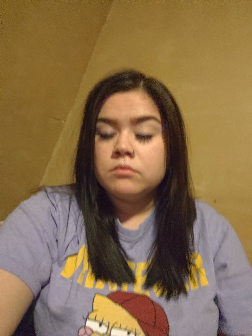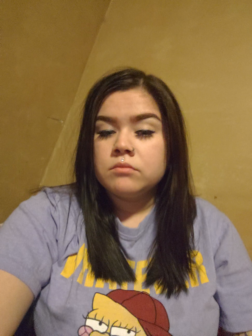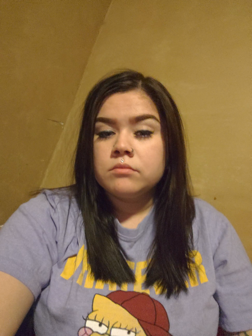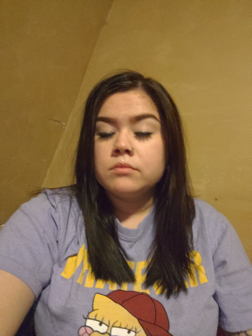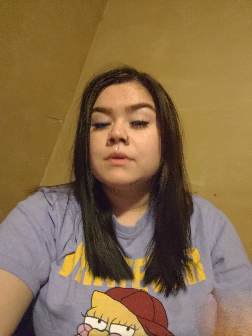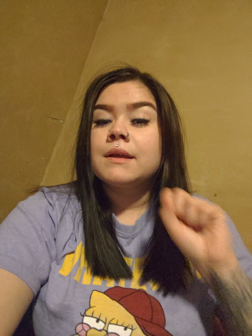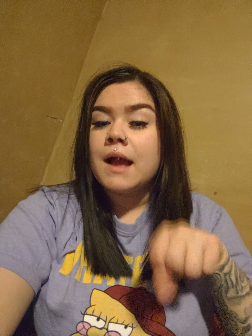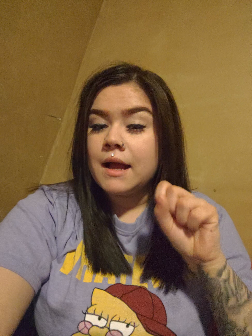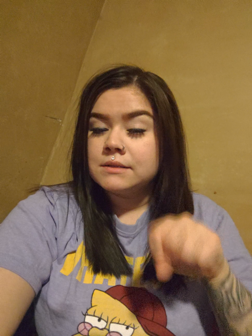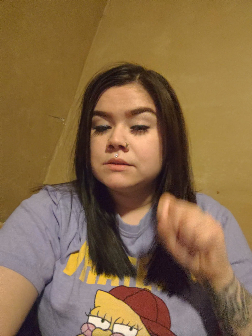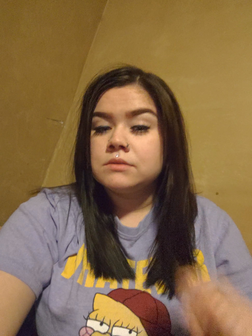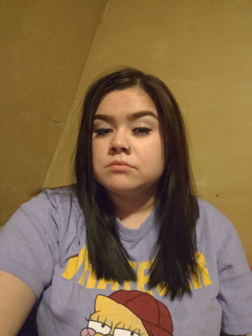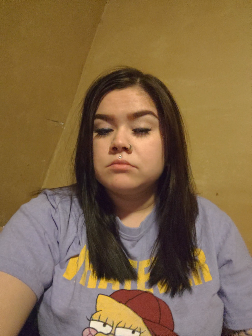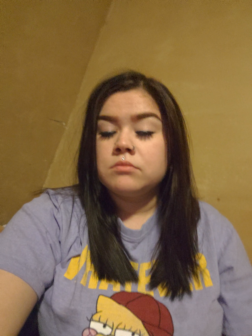yes